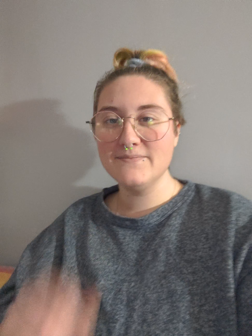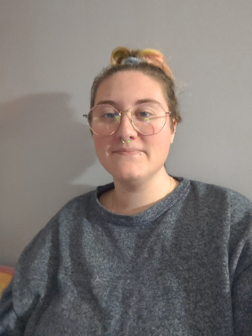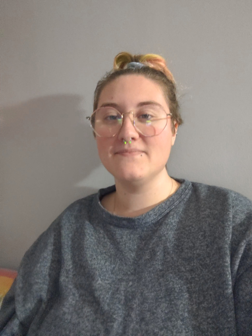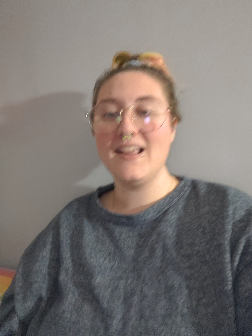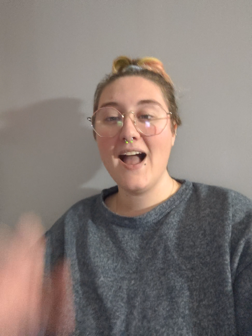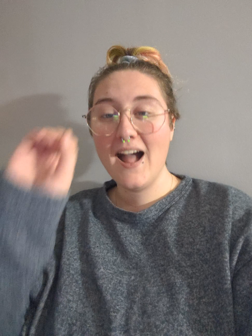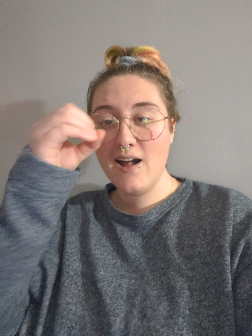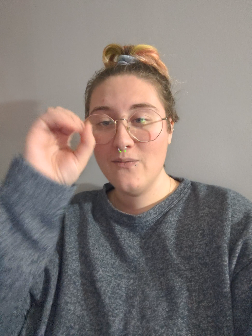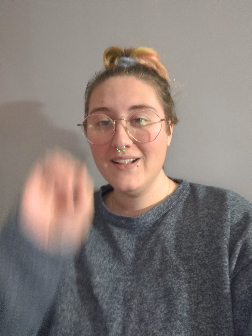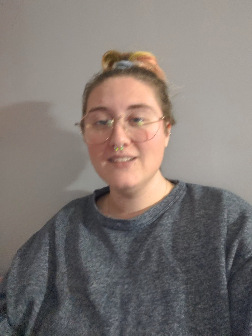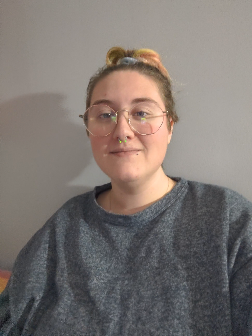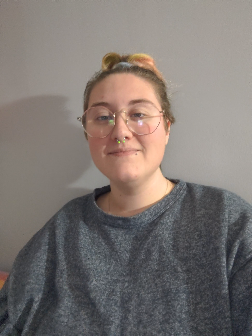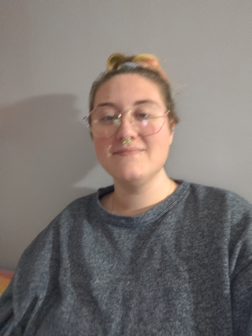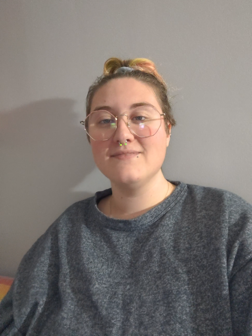owl